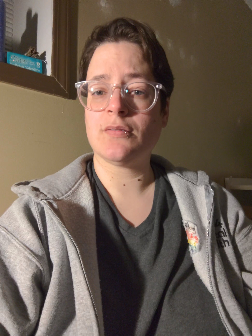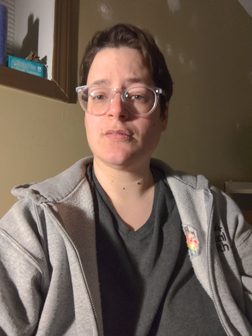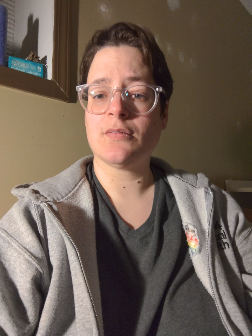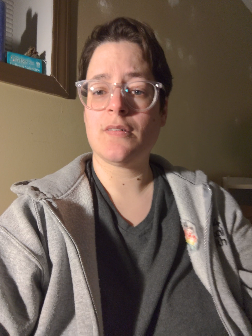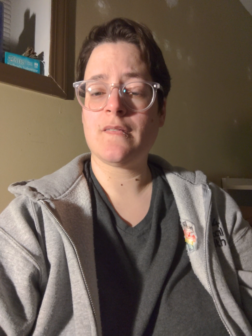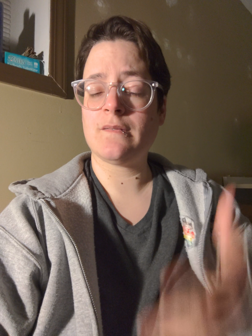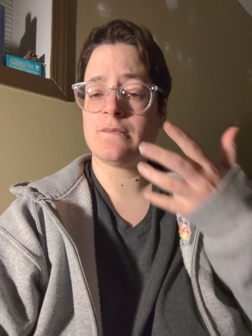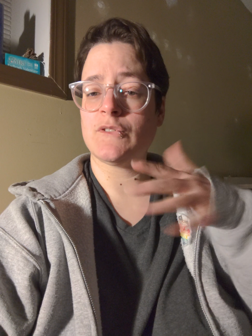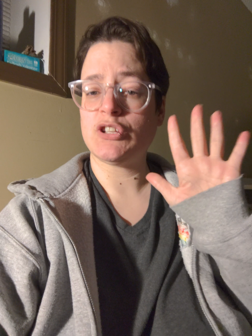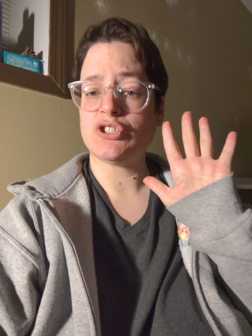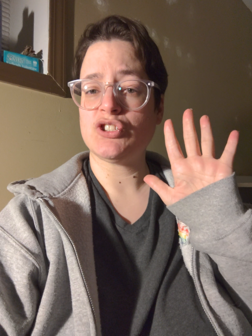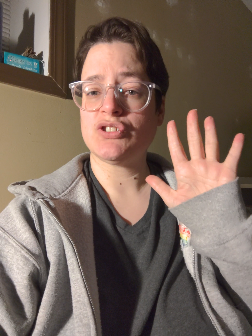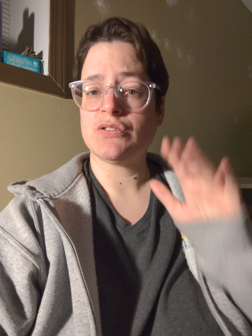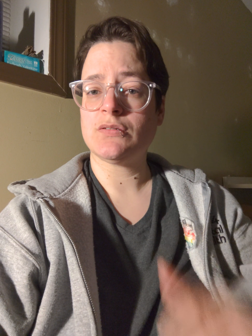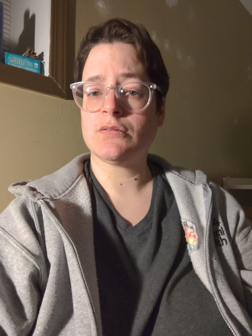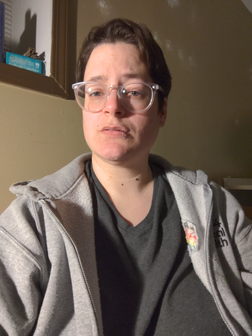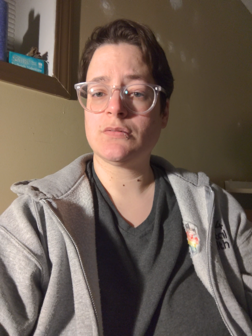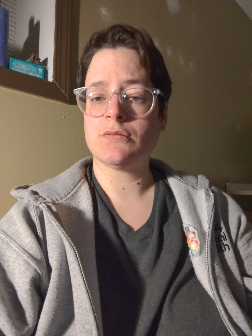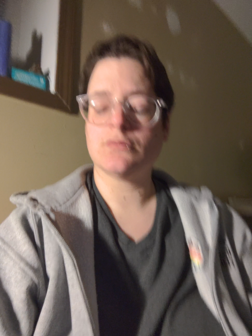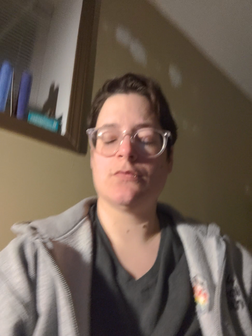finish